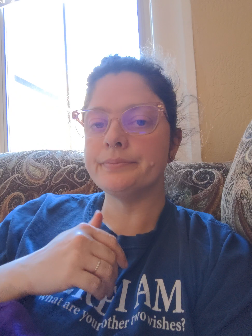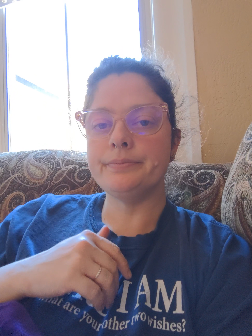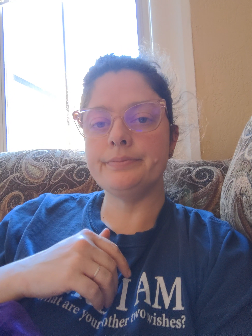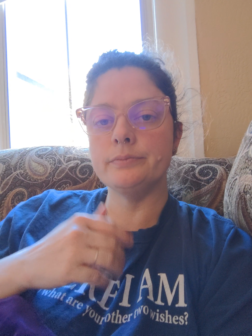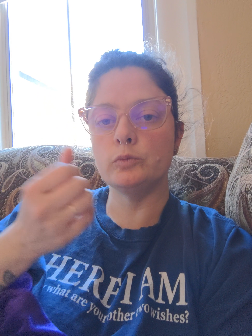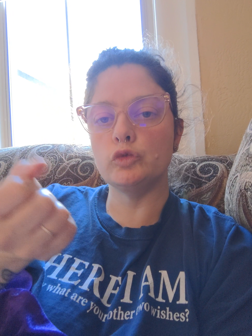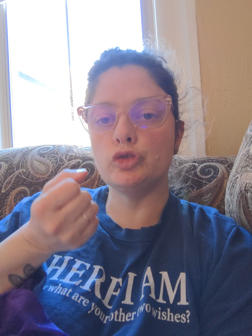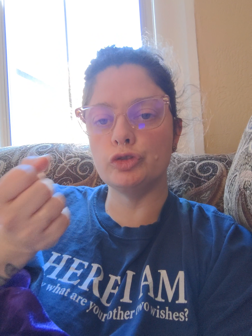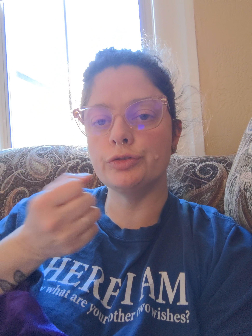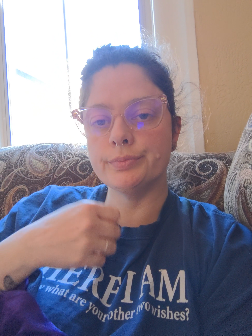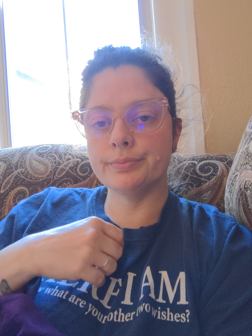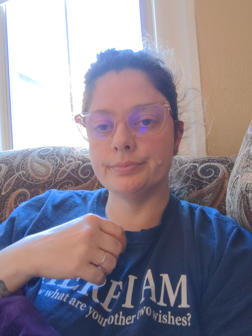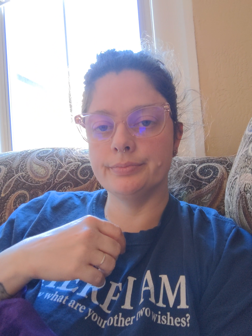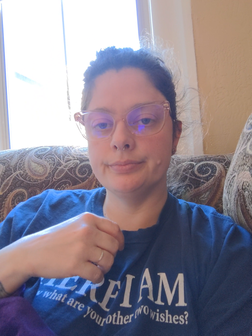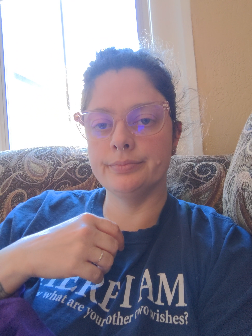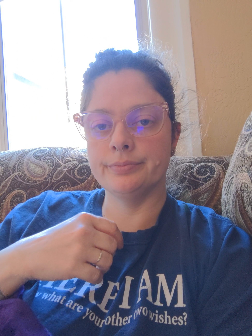drawer